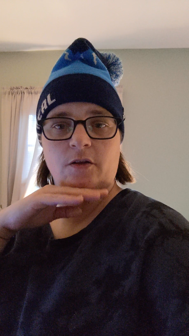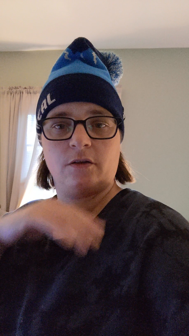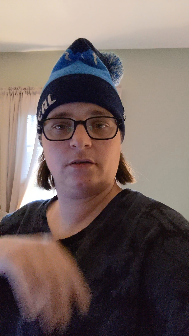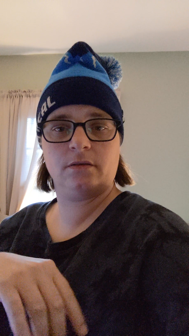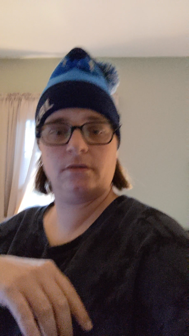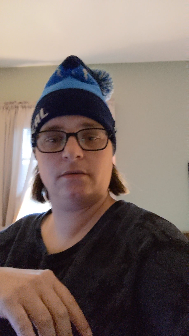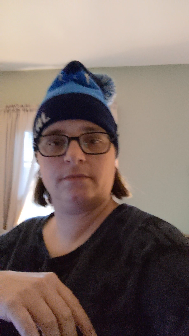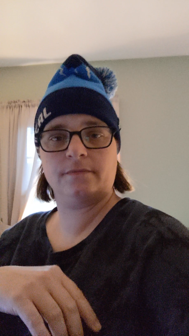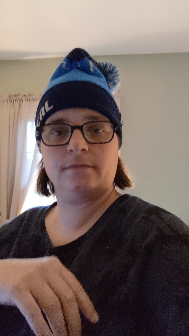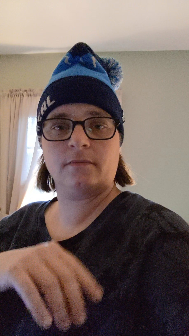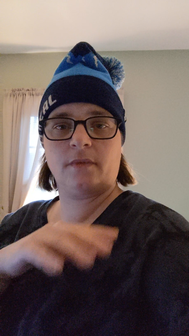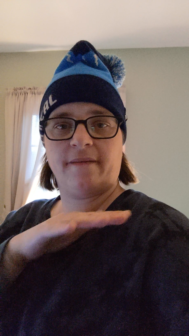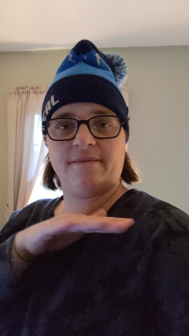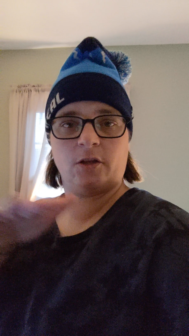full